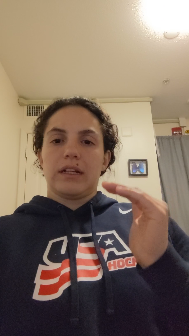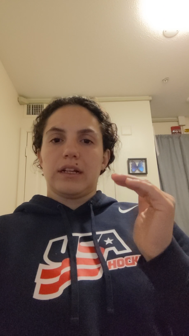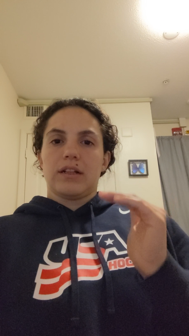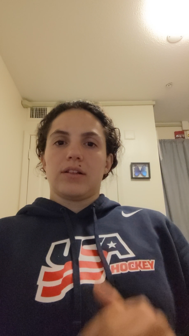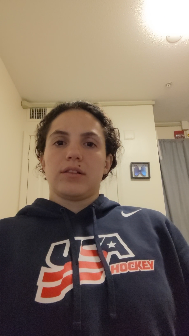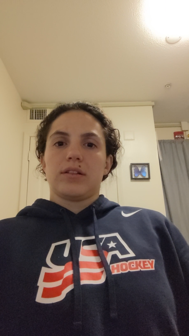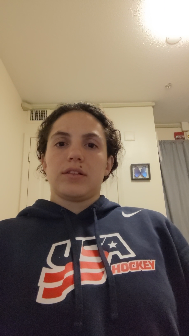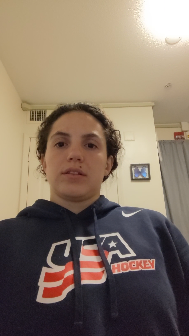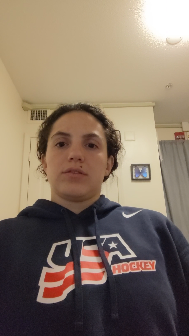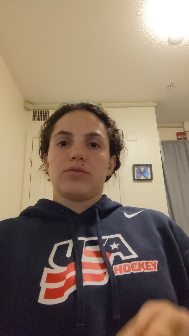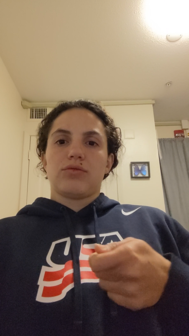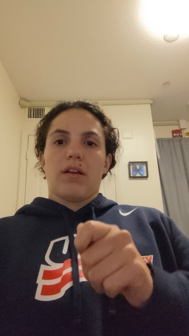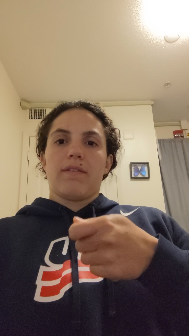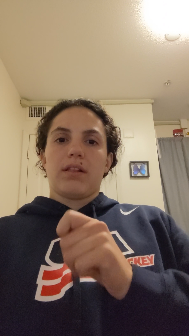shovel